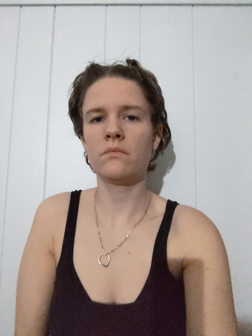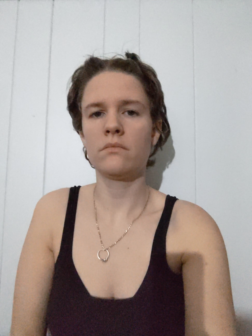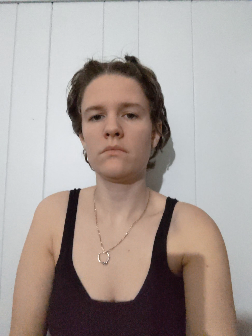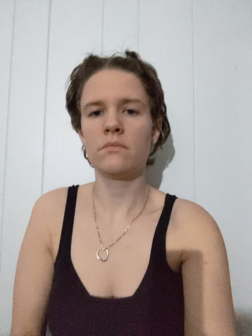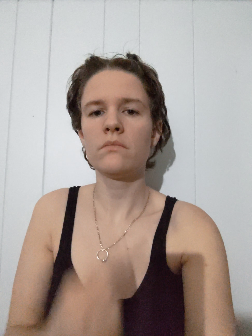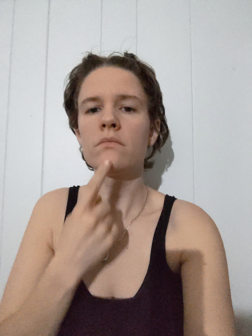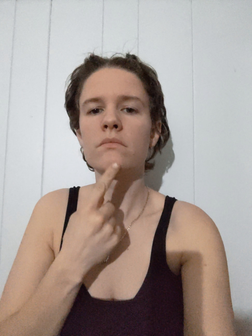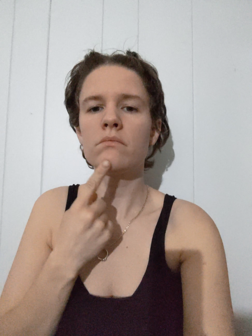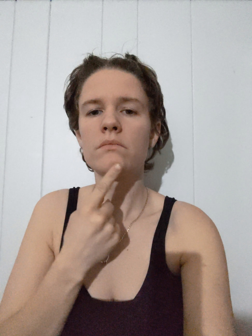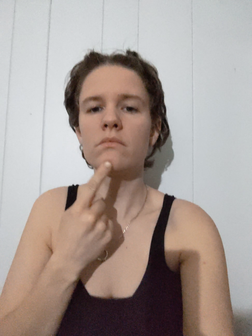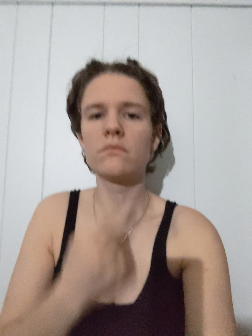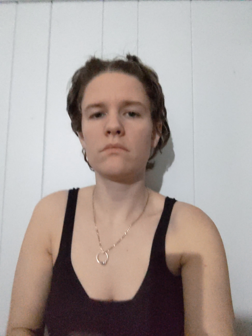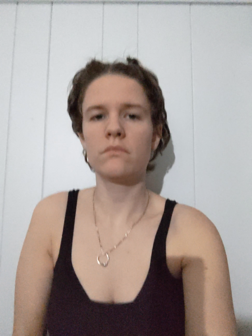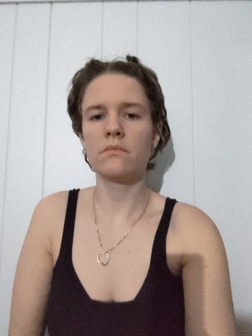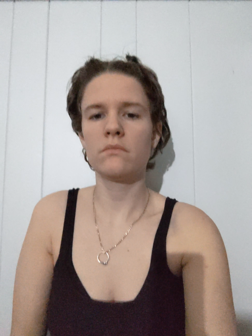chin